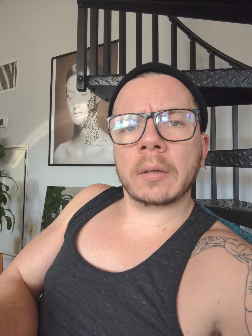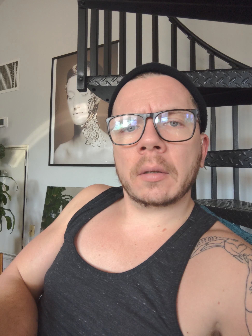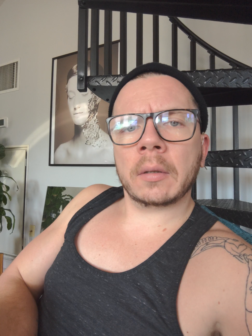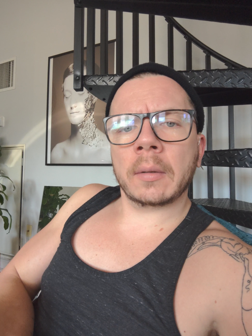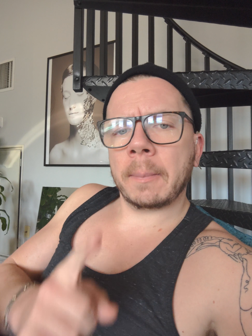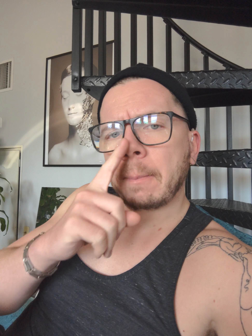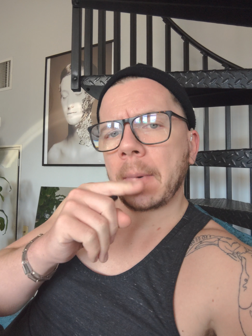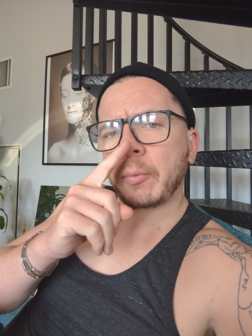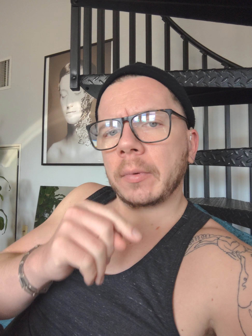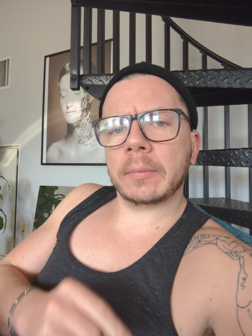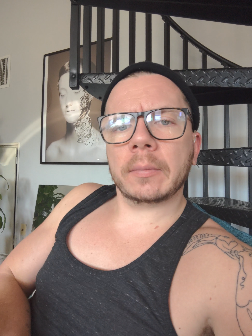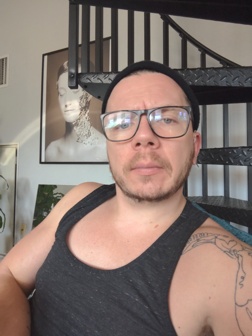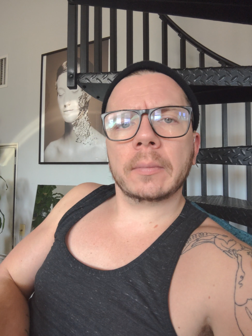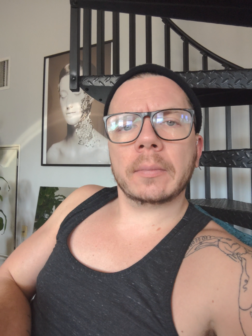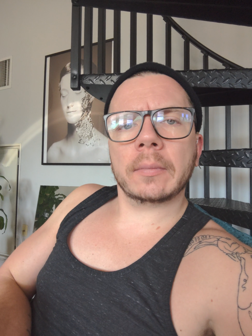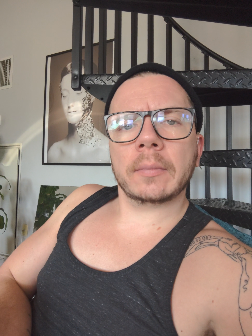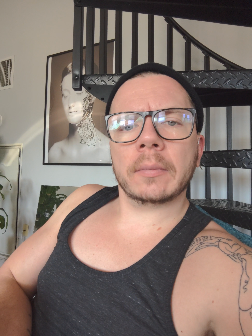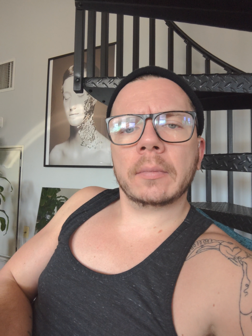mouse